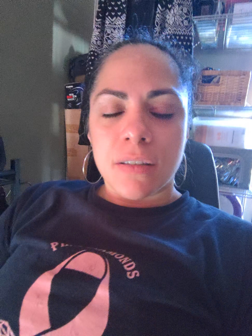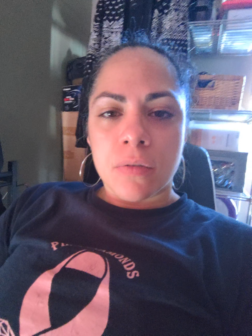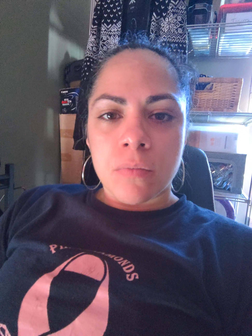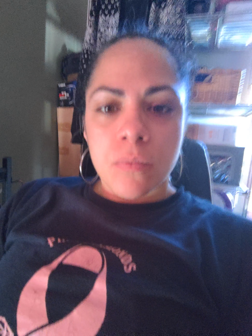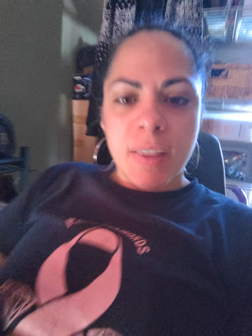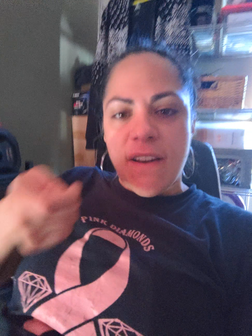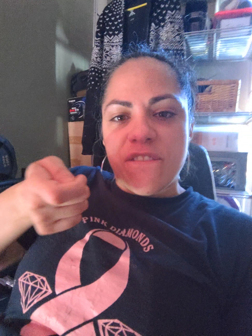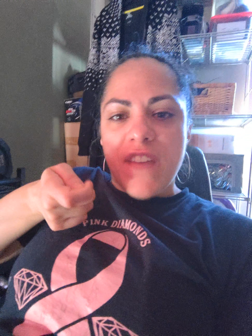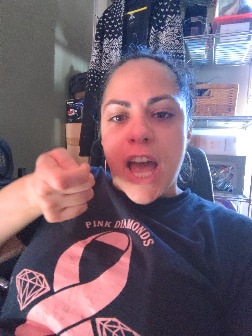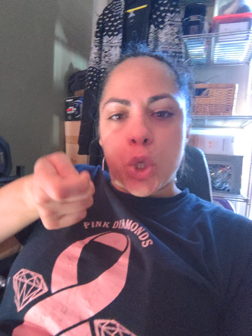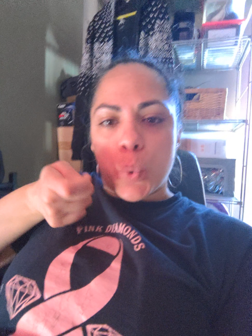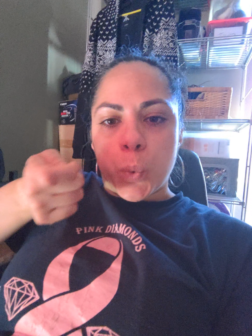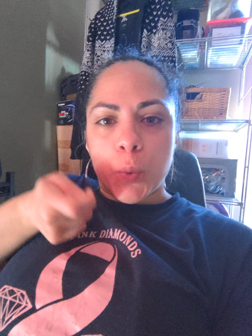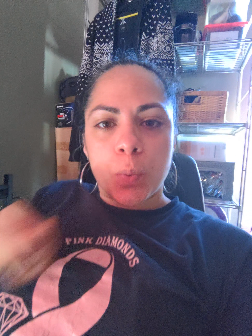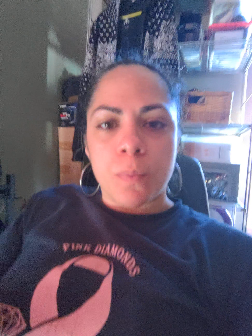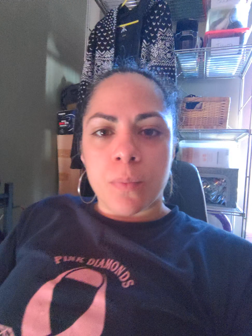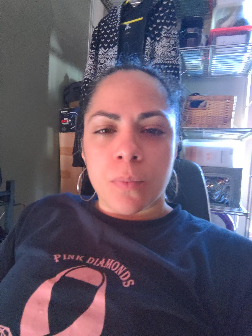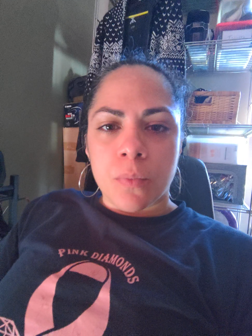vacuum